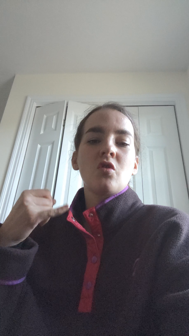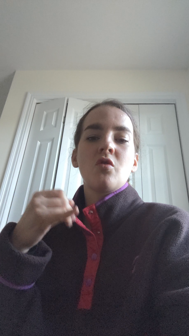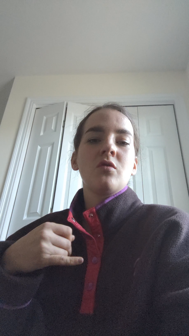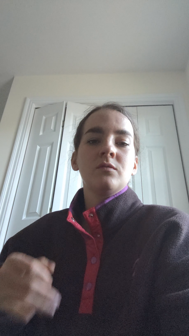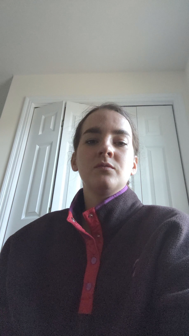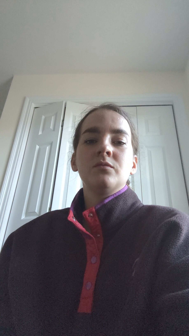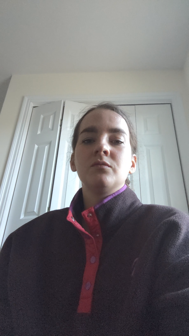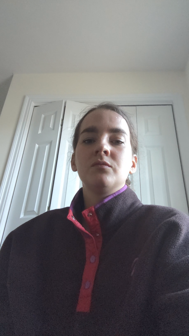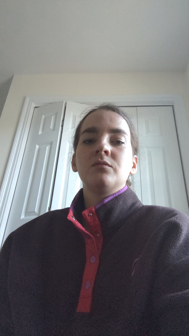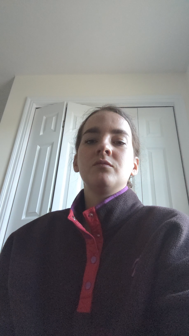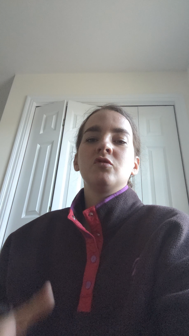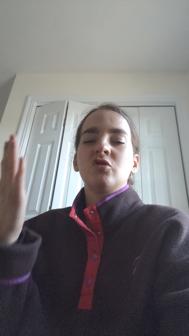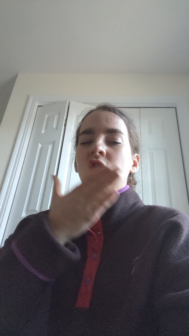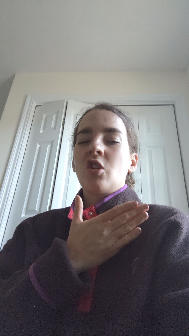dark